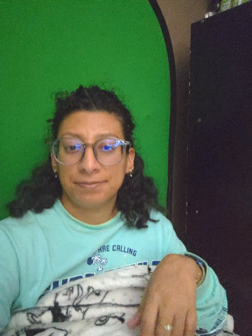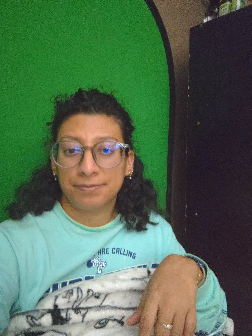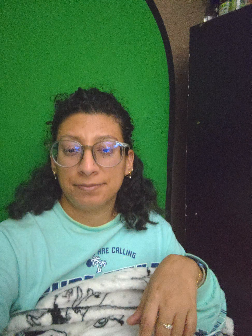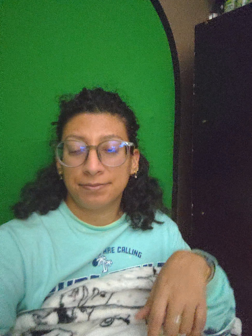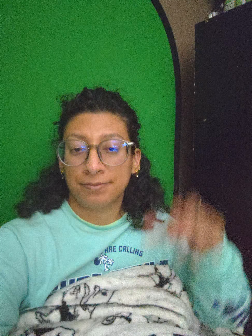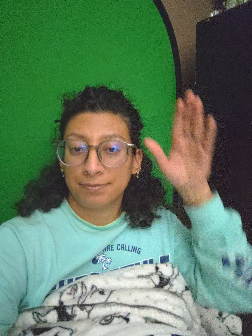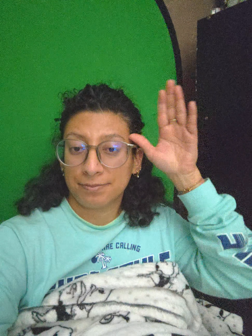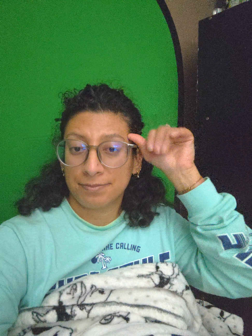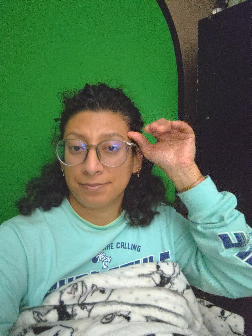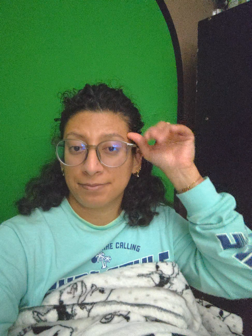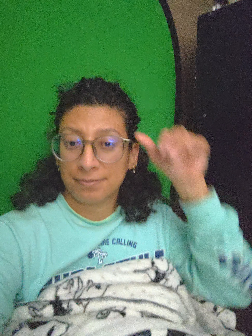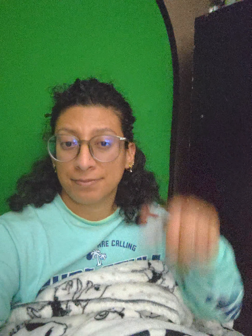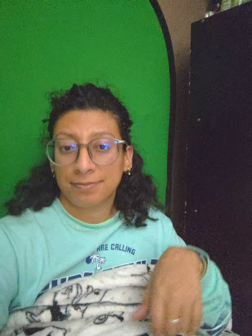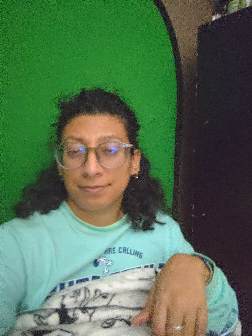donkey